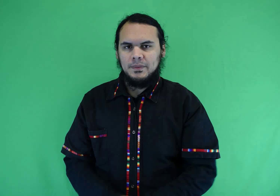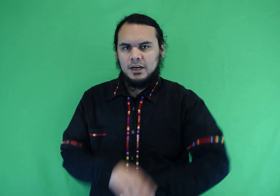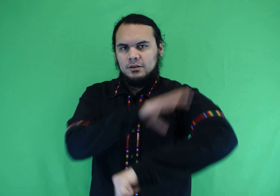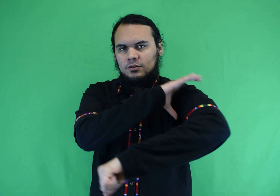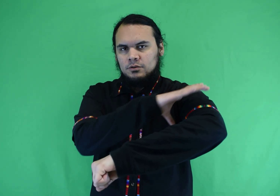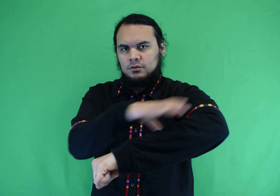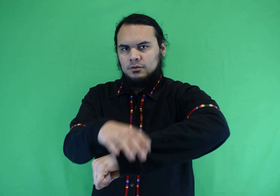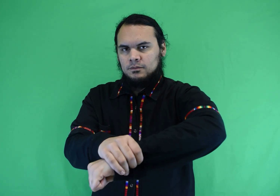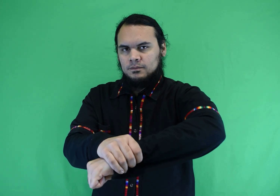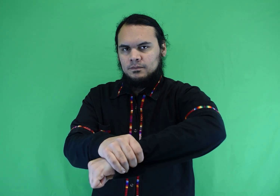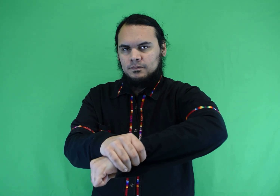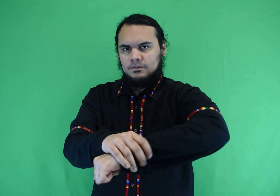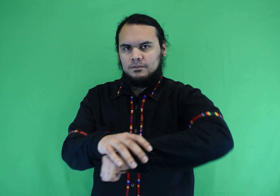brazo